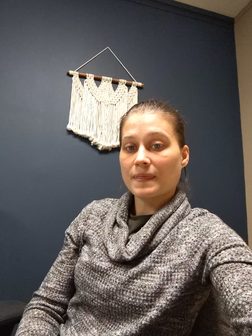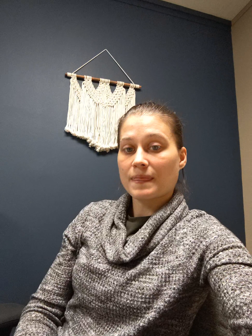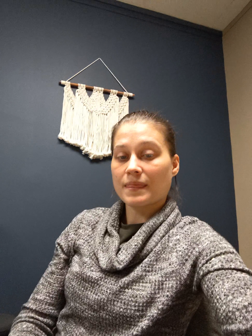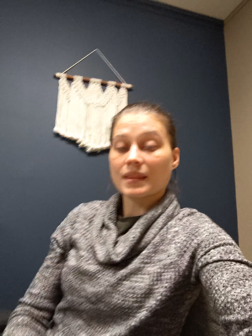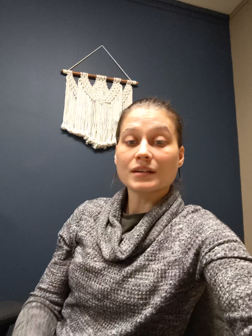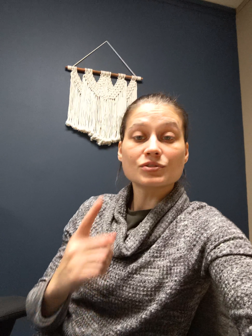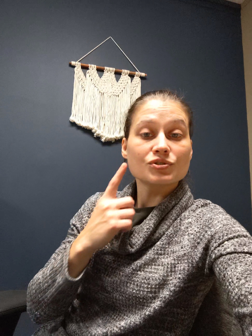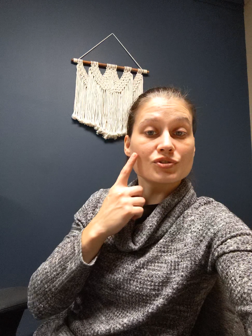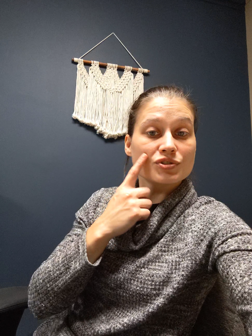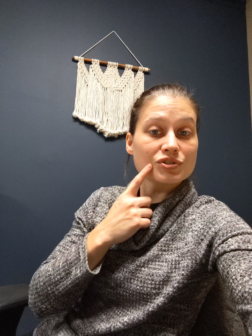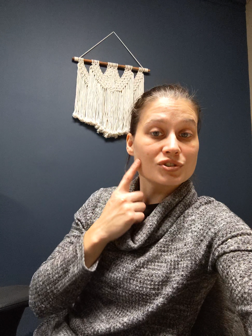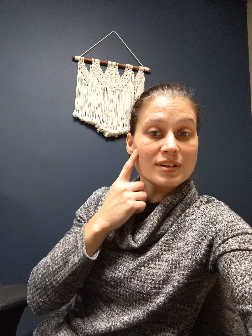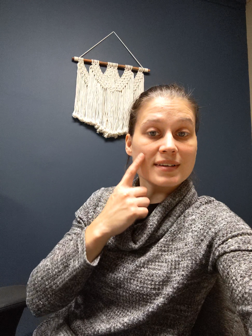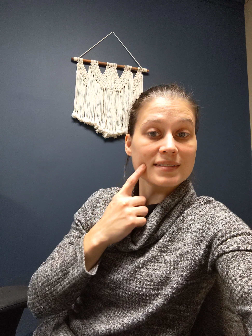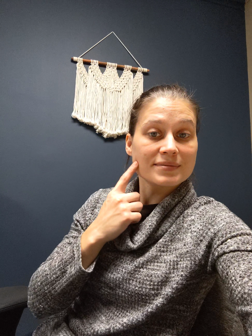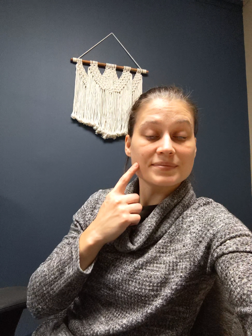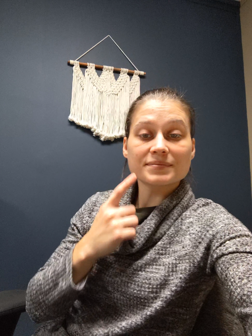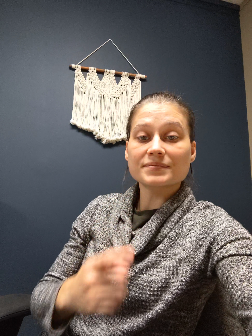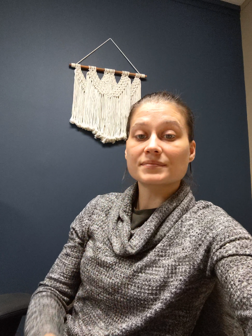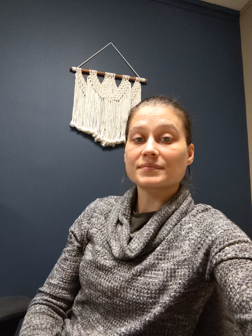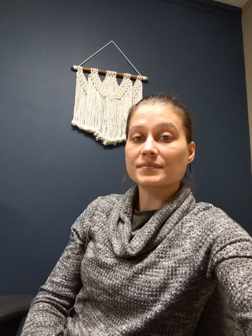cheek